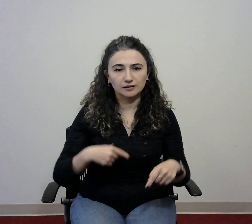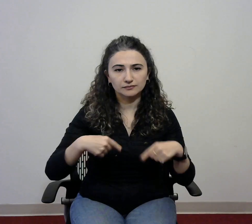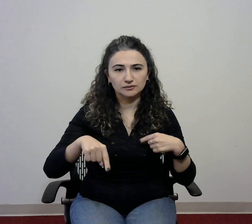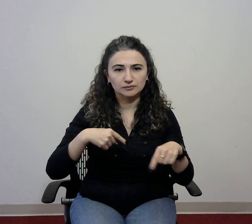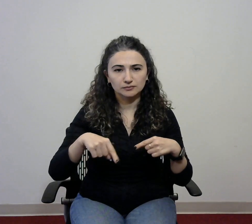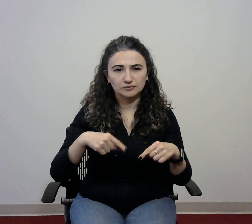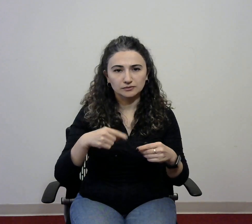futbol